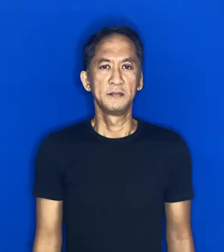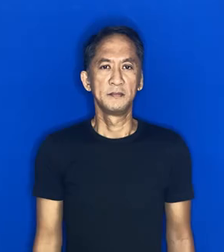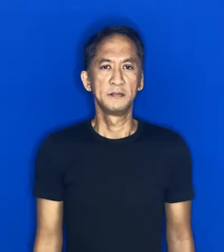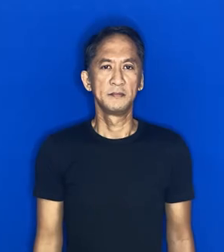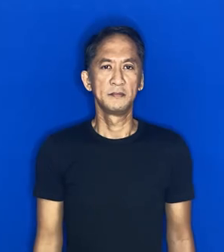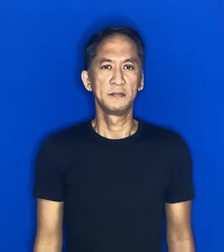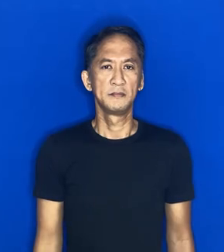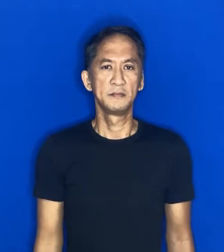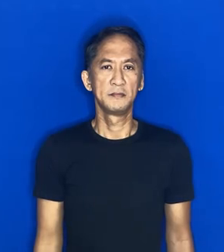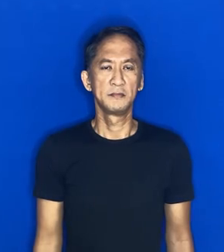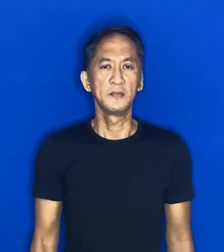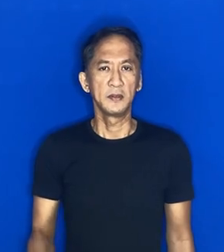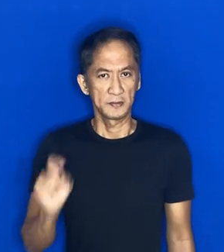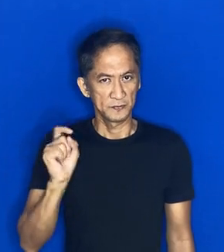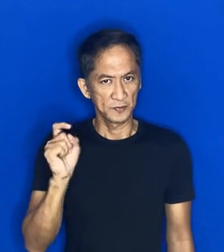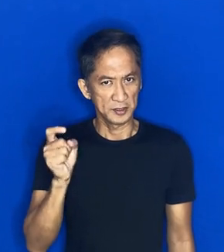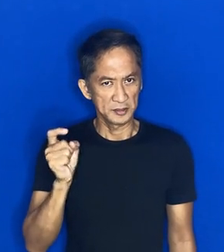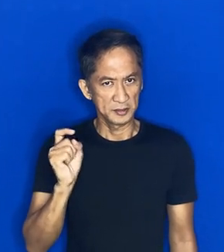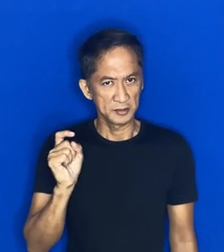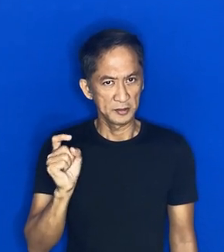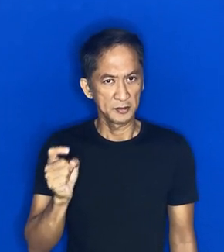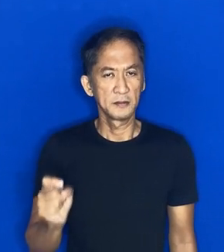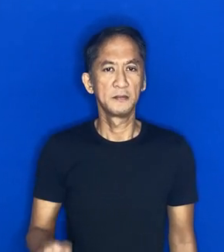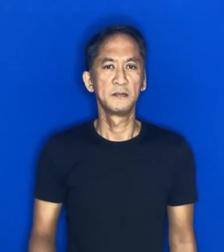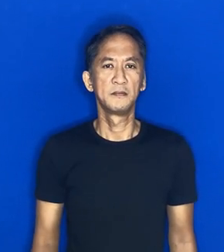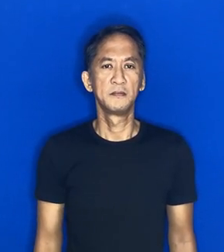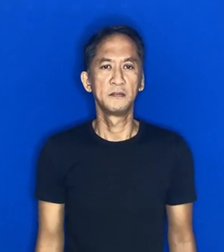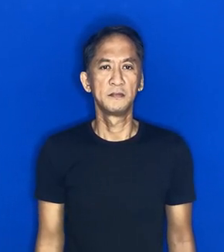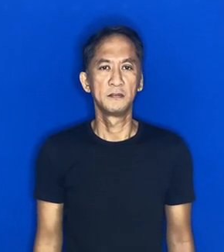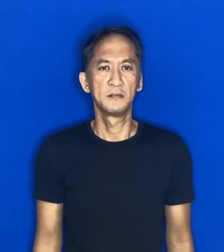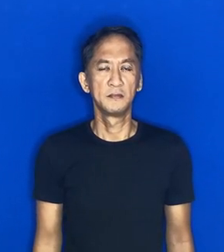fast